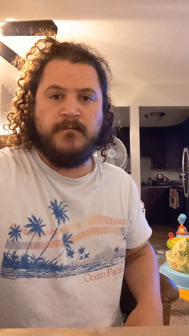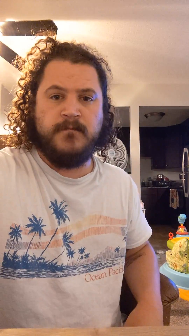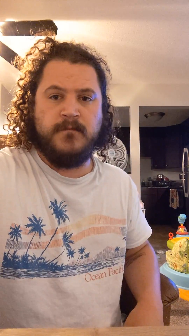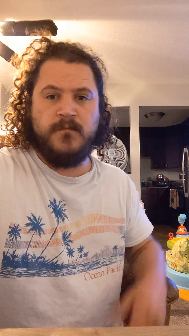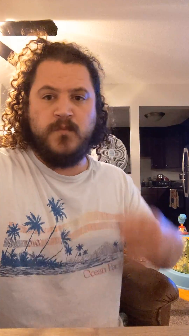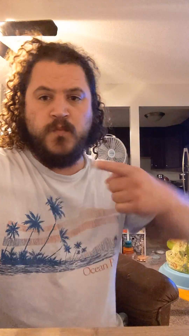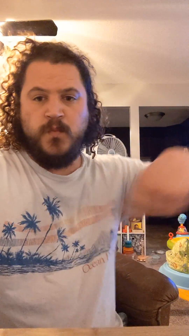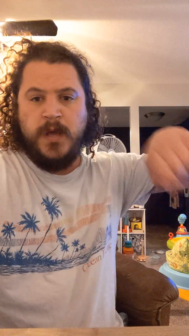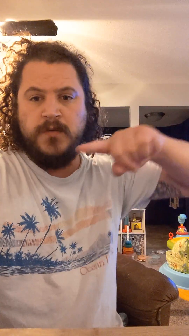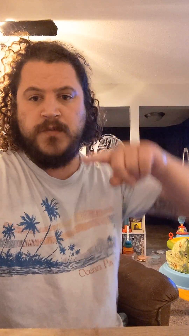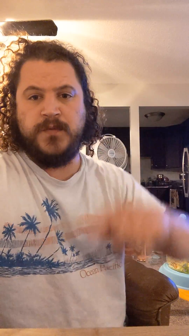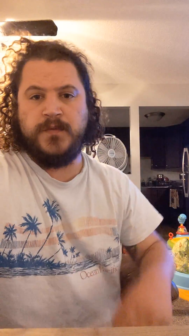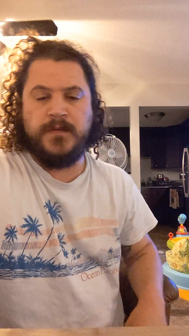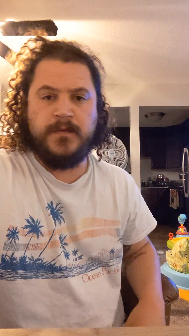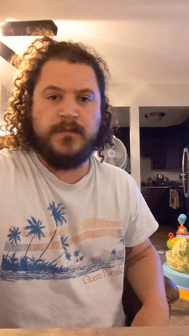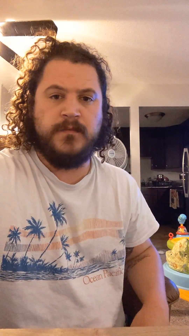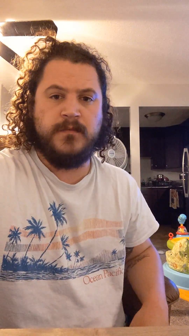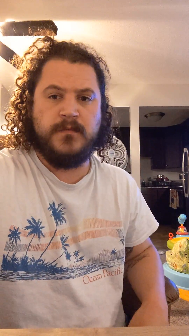around